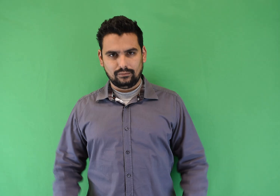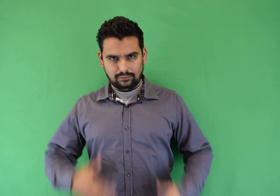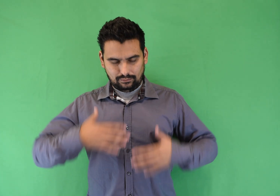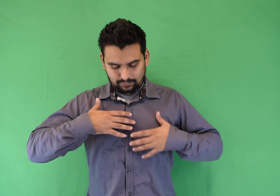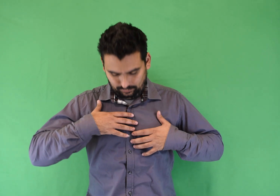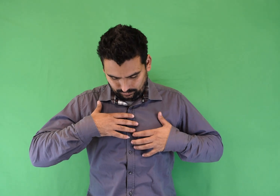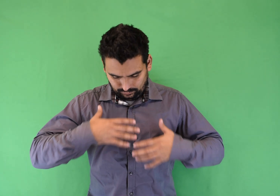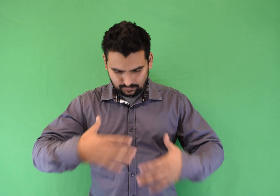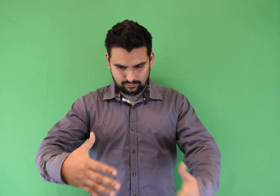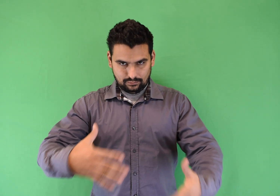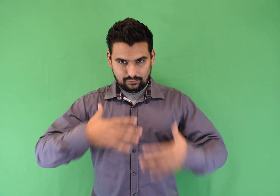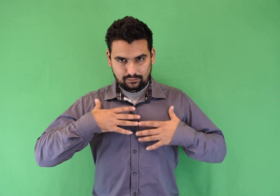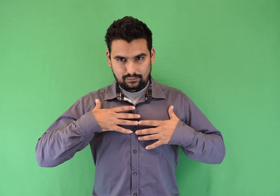respirar